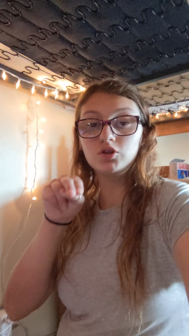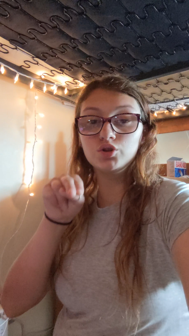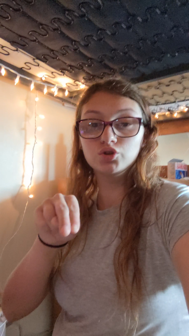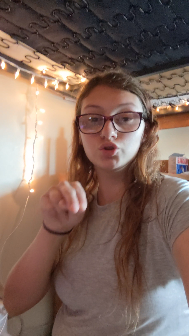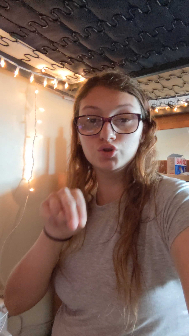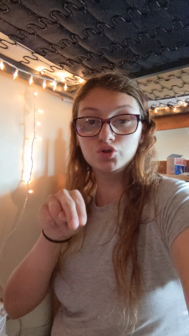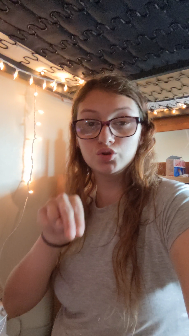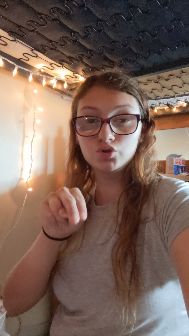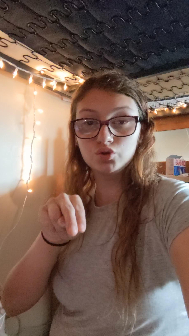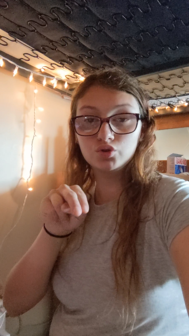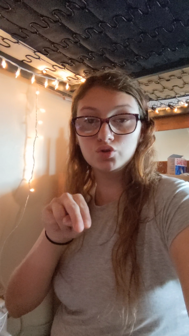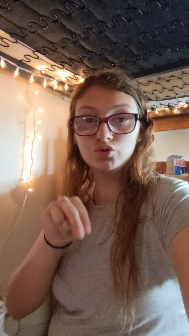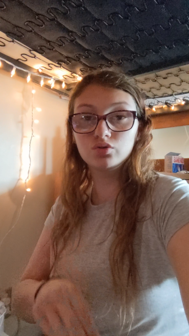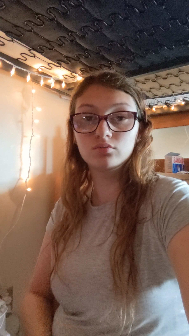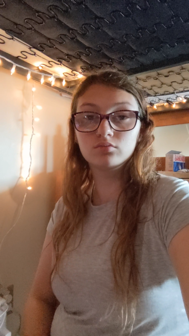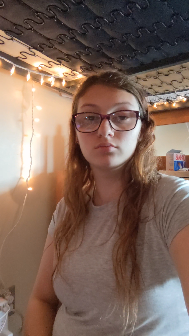nurse